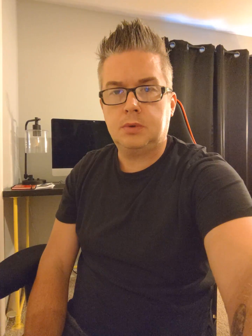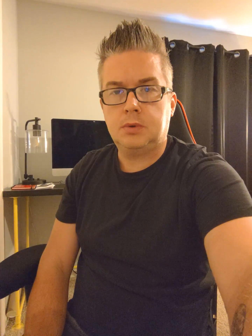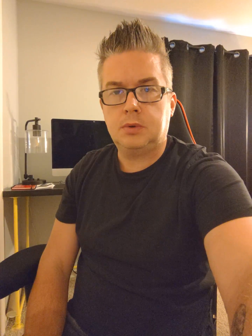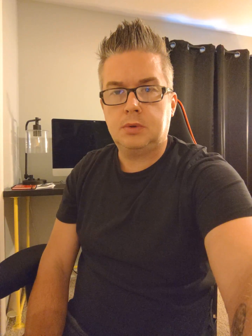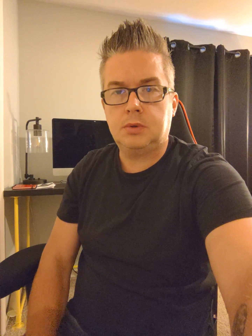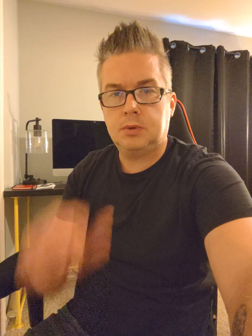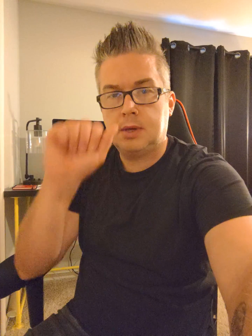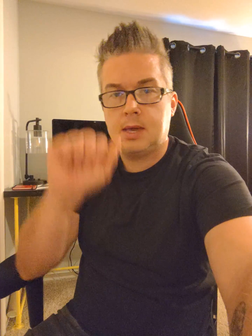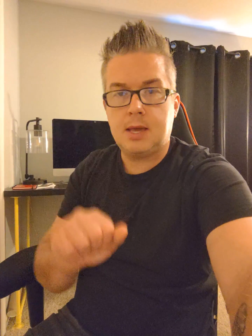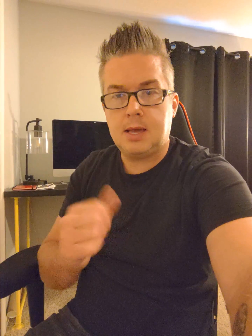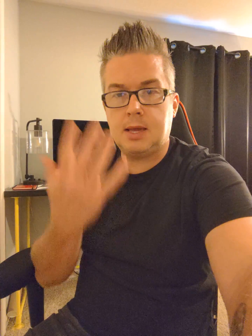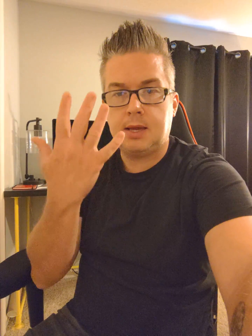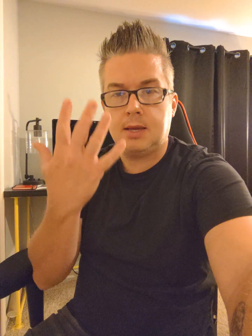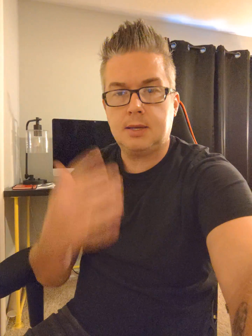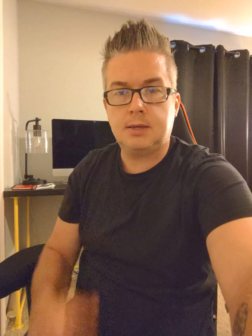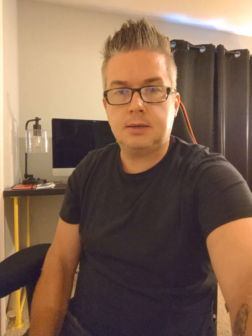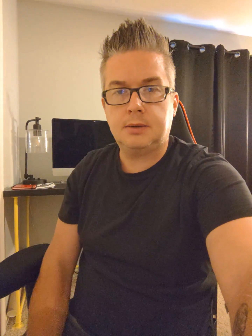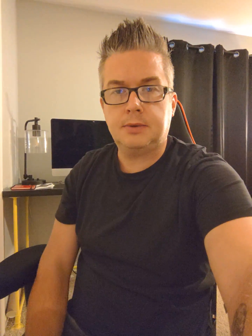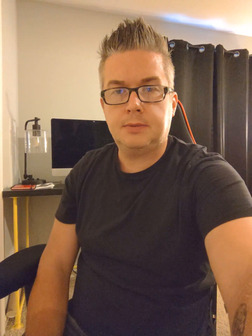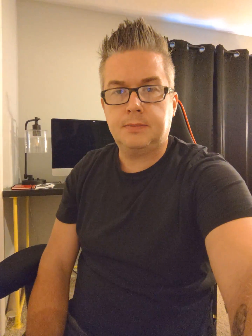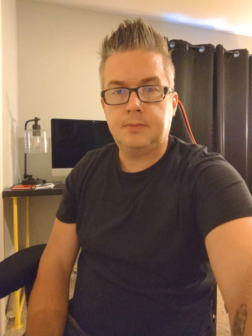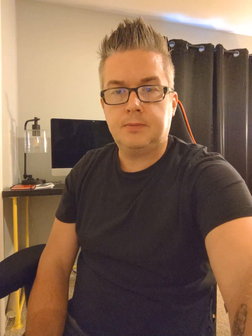gloves